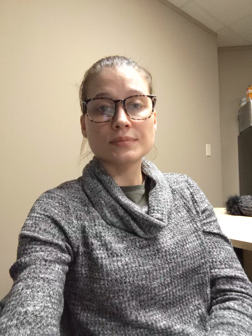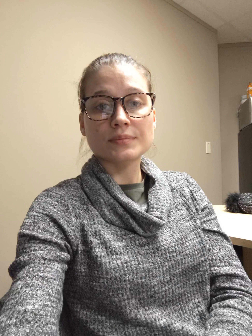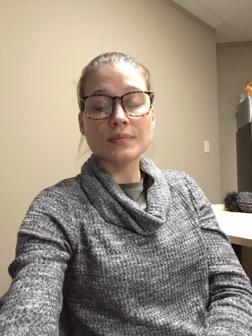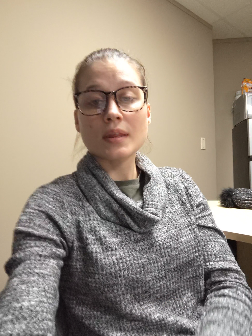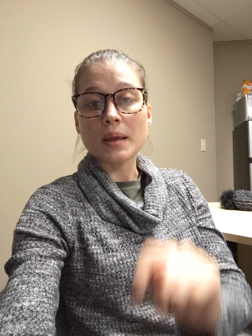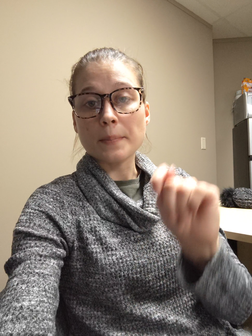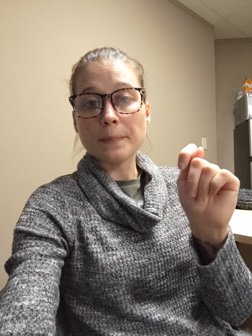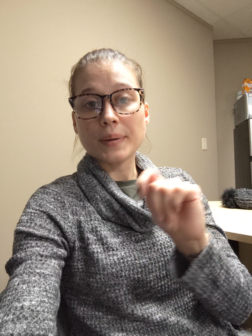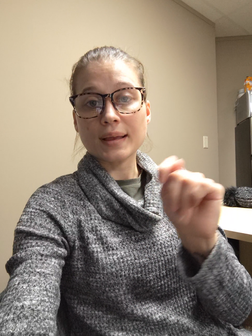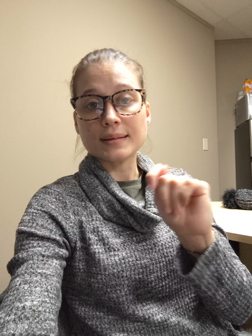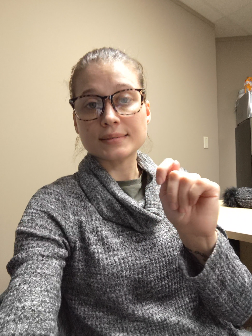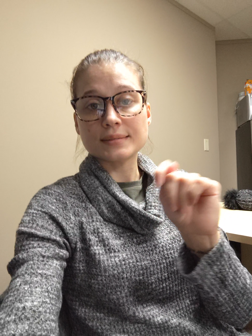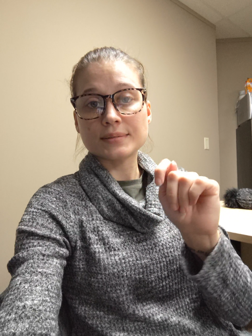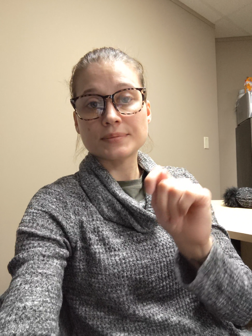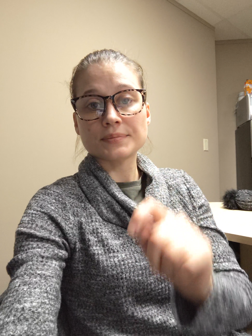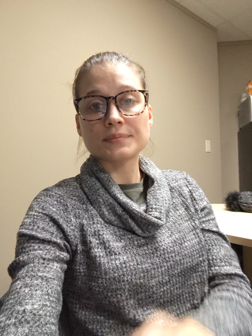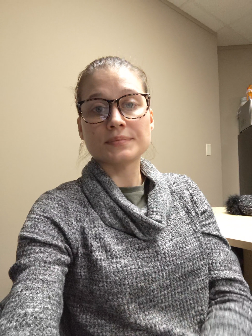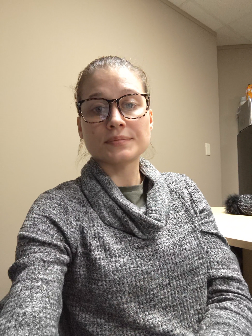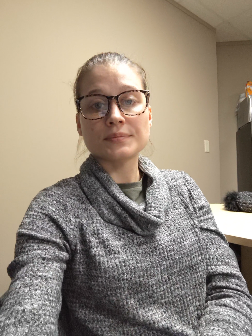potty